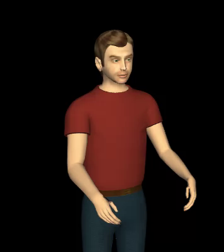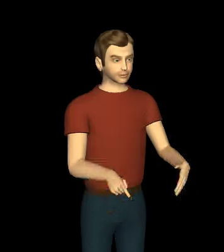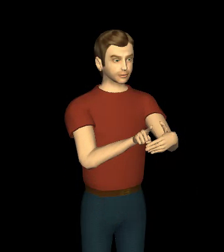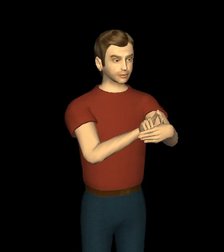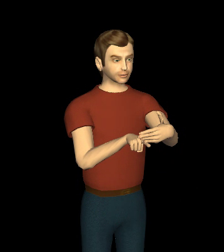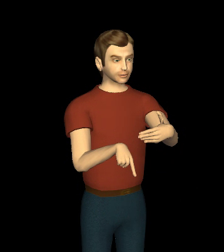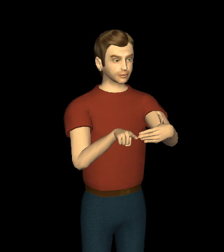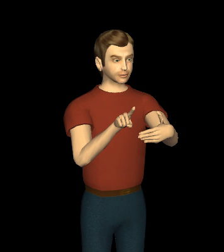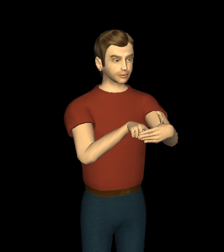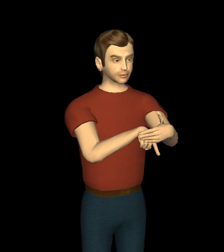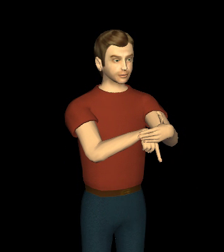يلغي